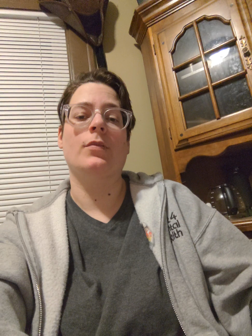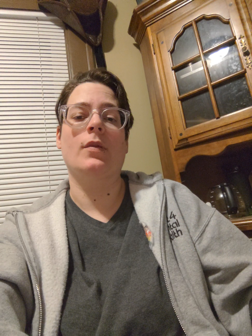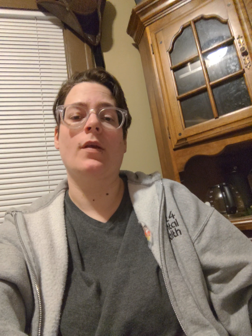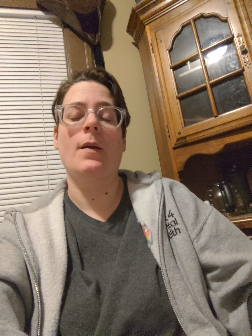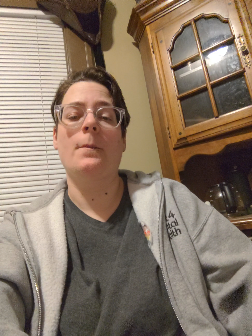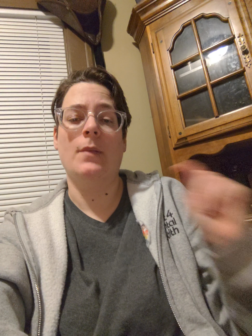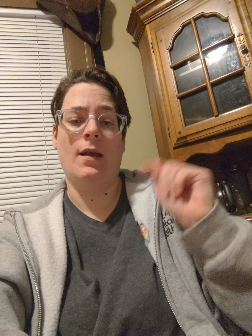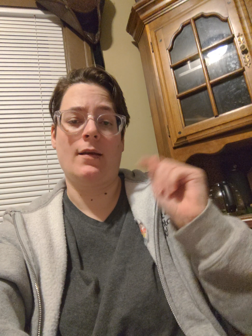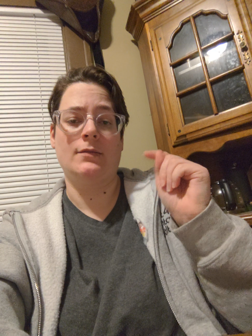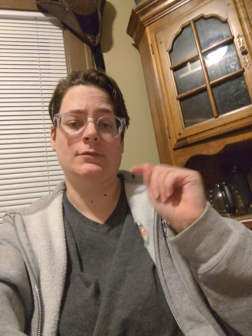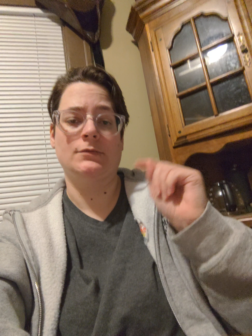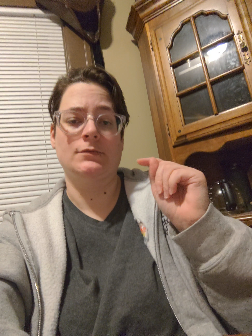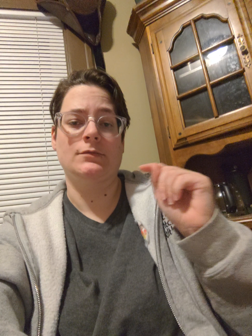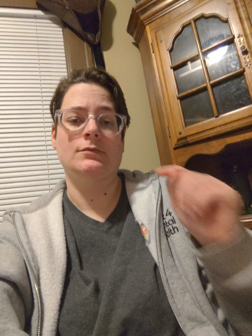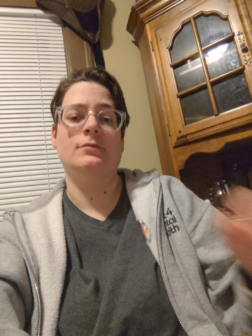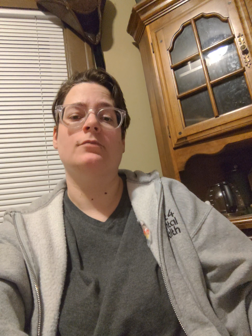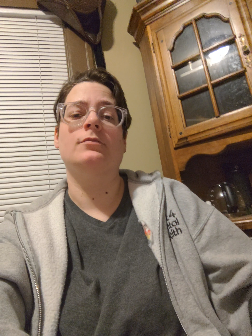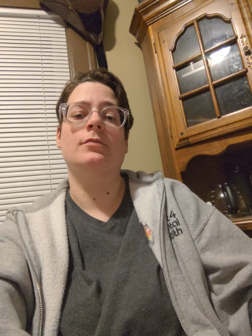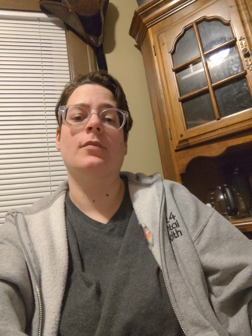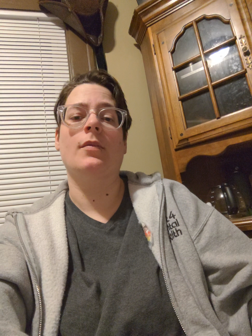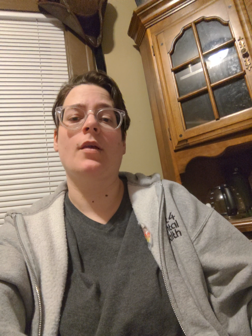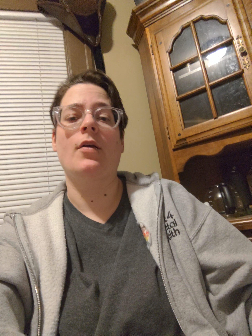potty